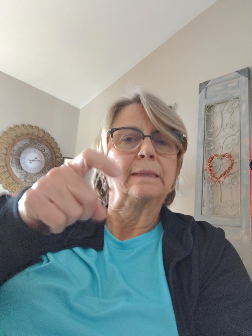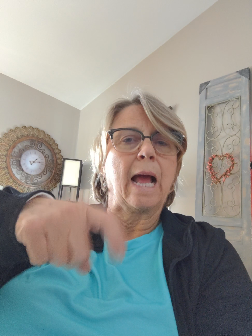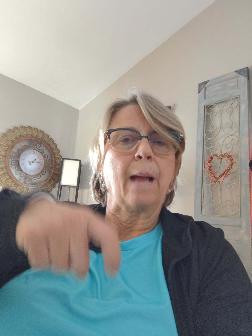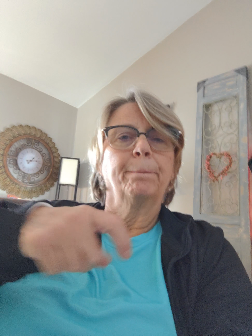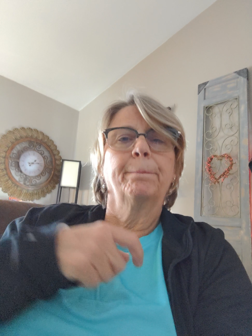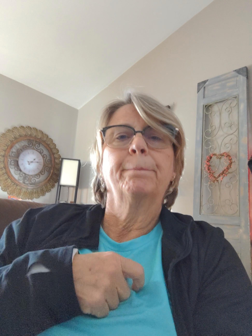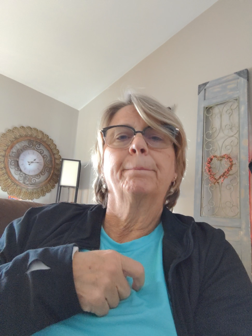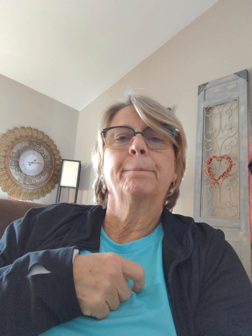time